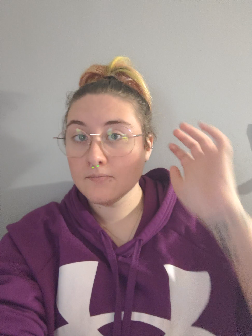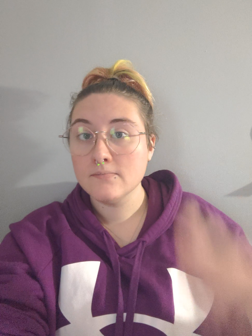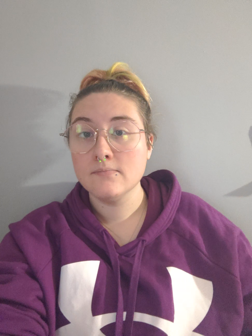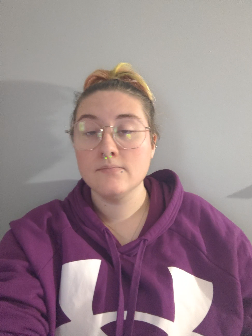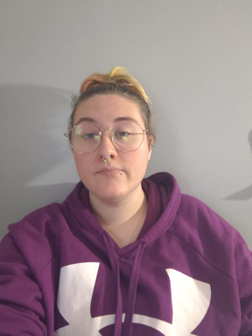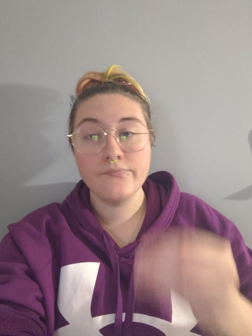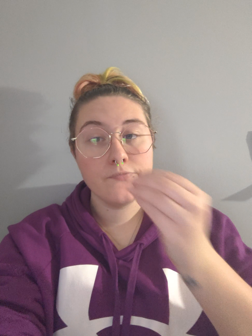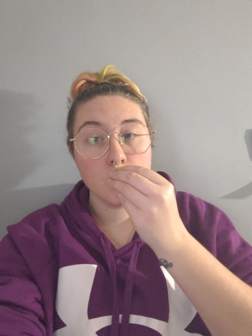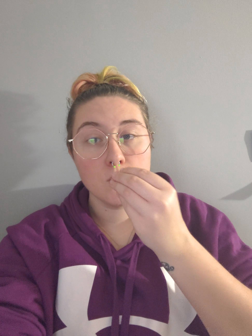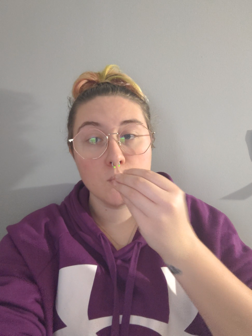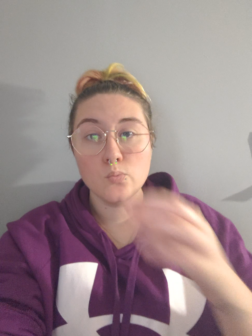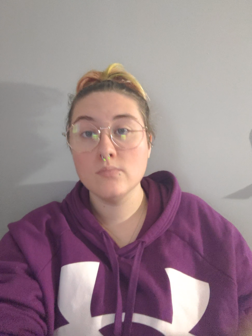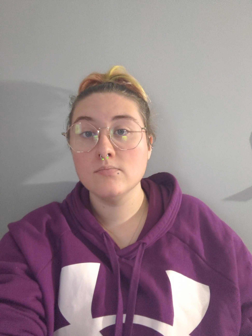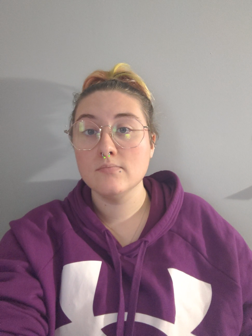food